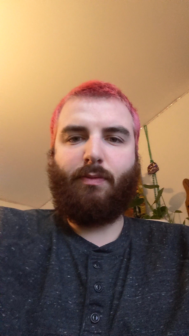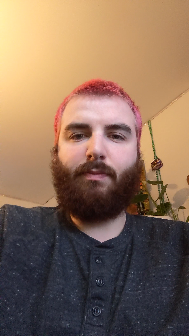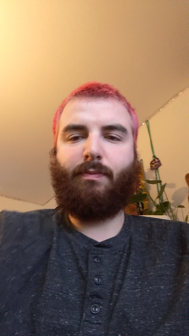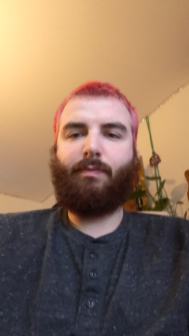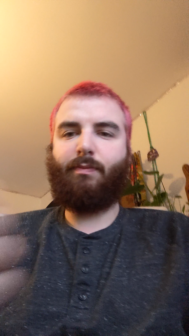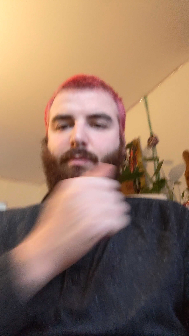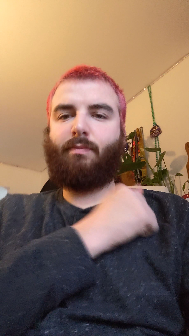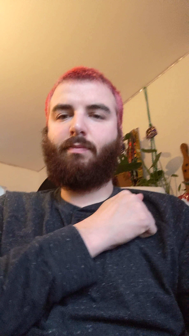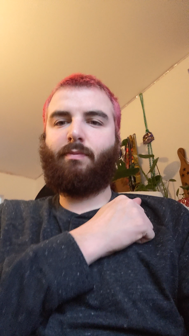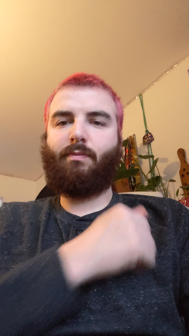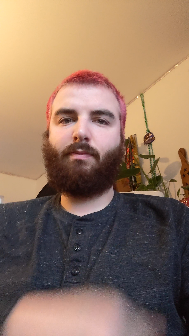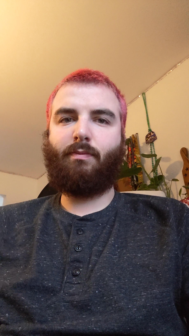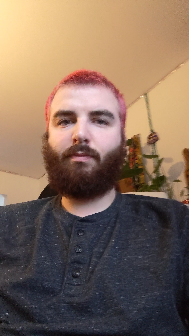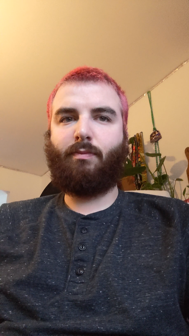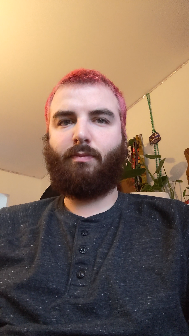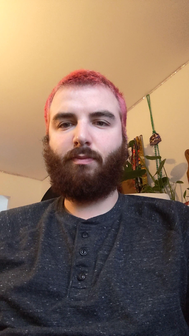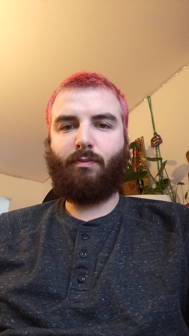love